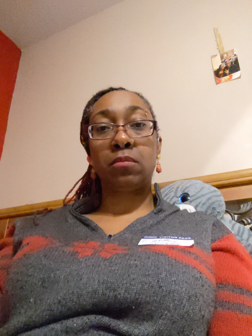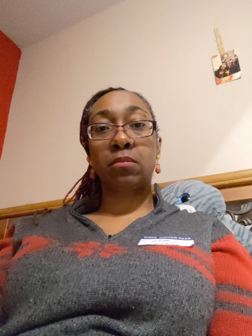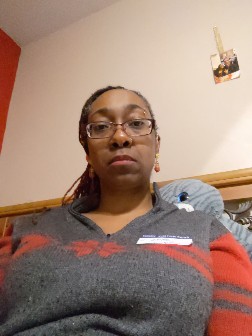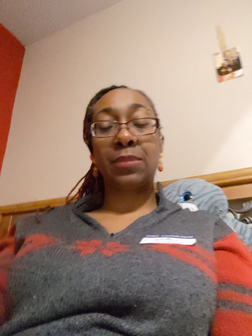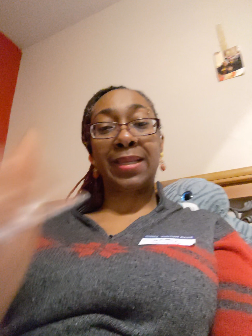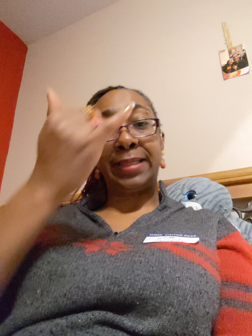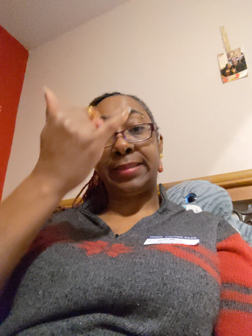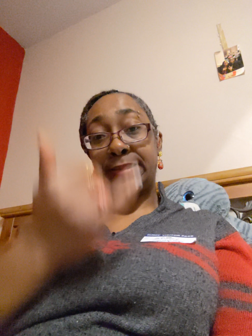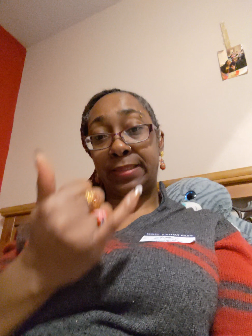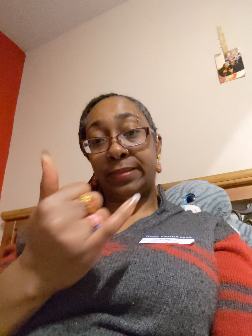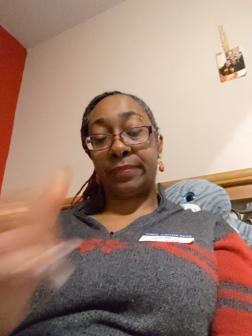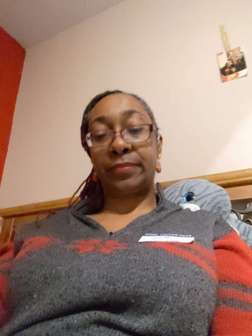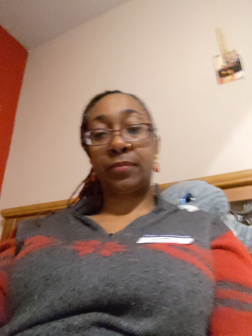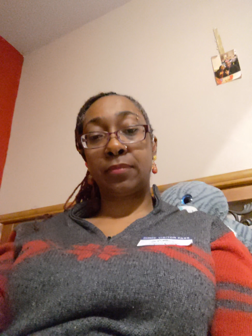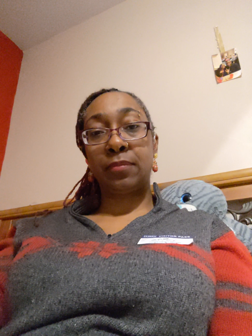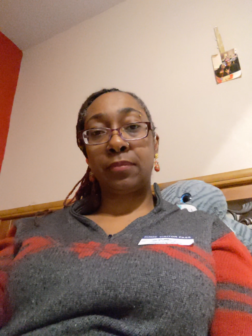now